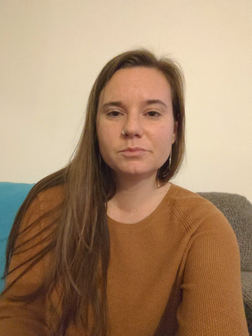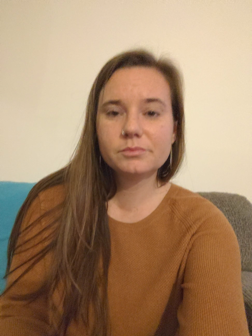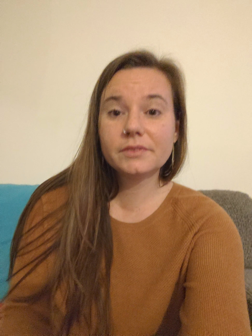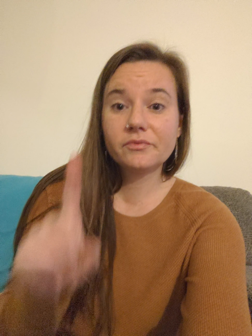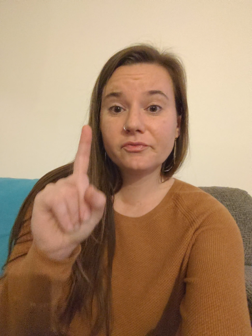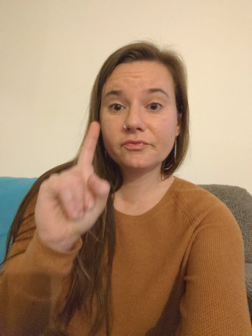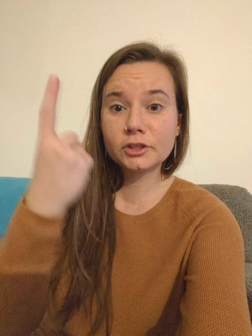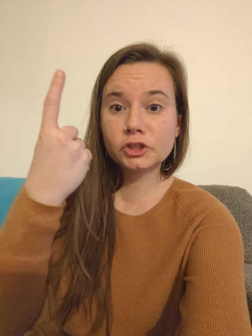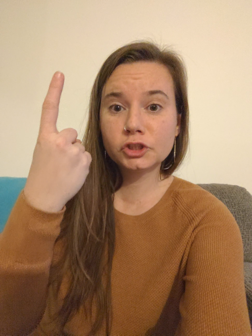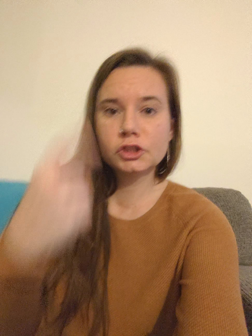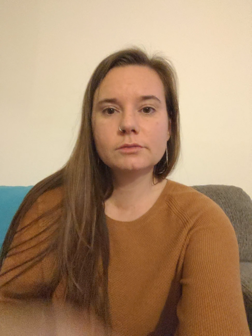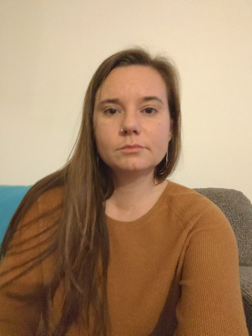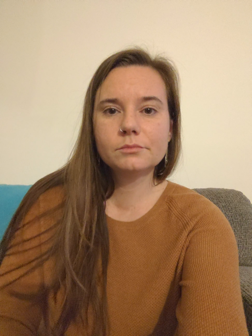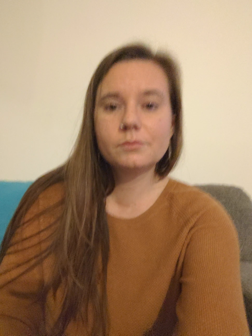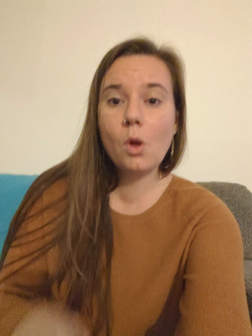first